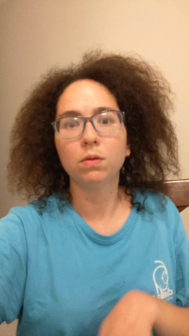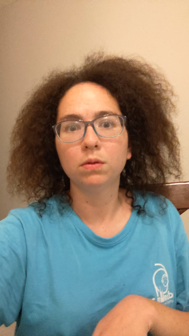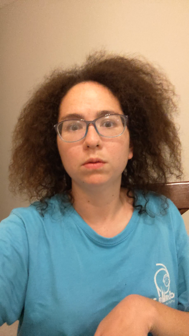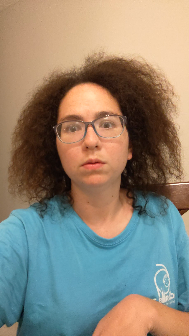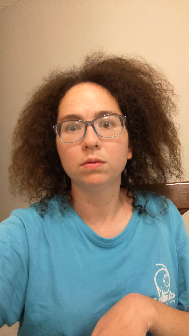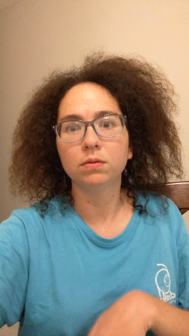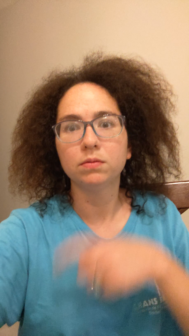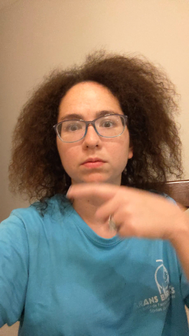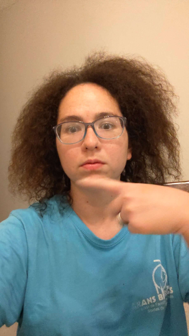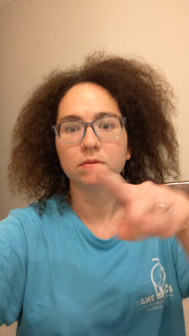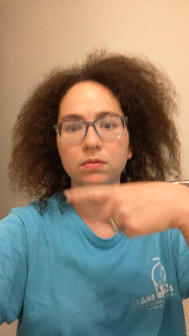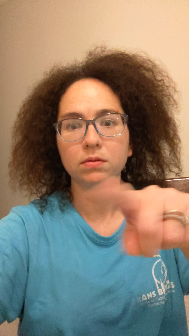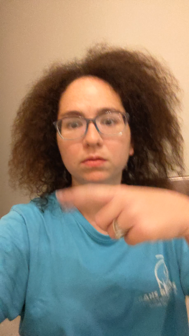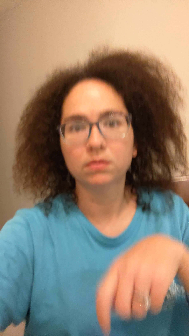knife